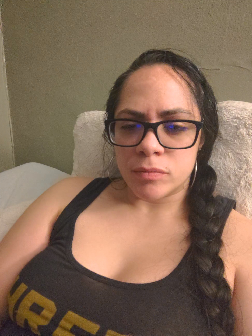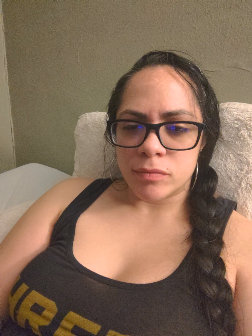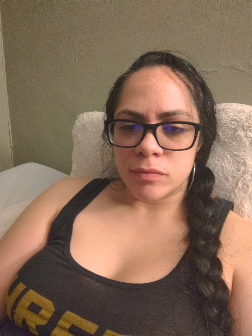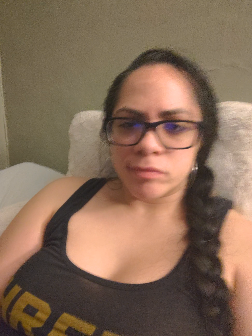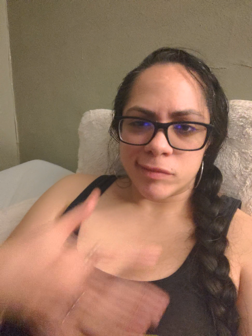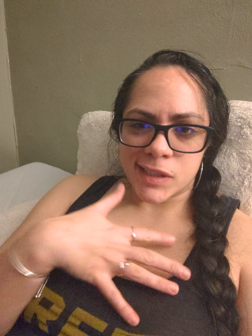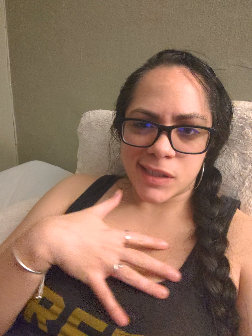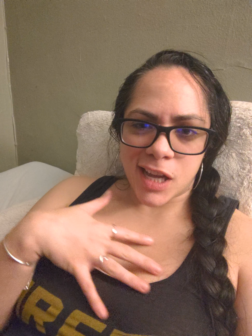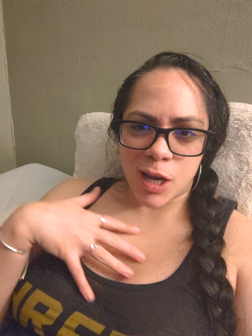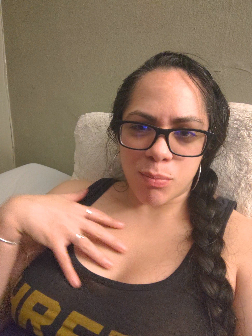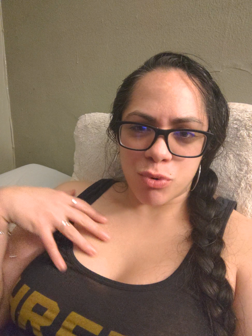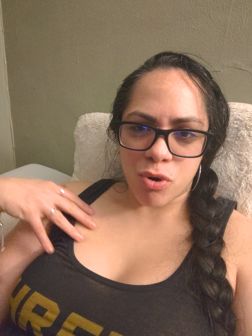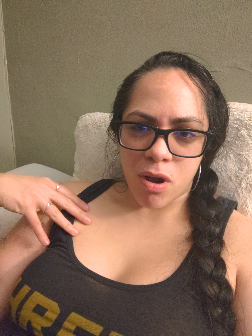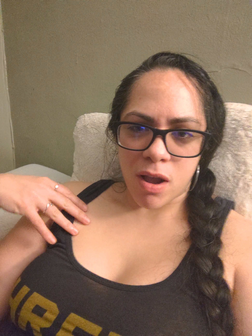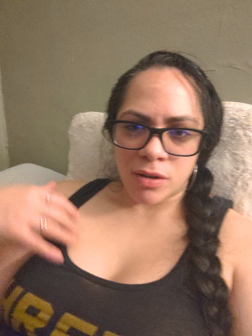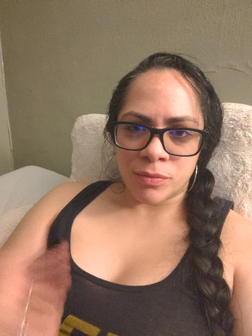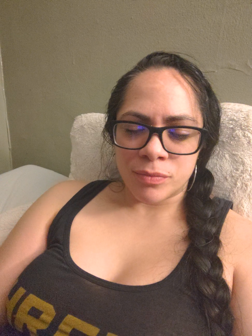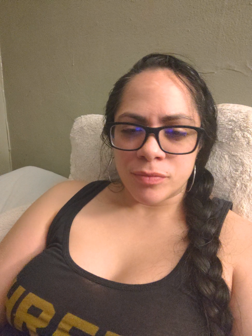zebra